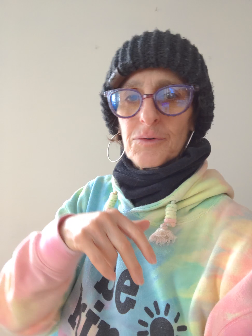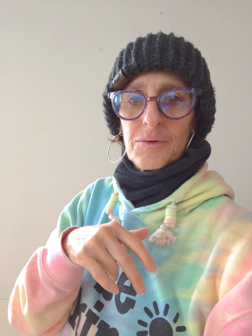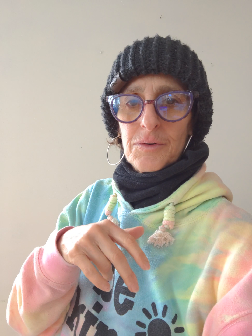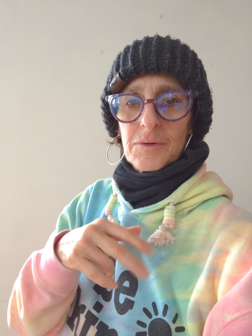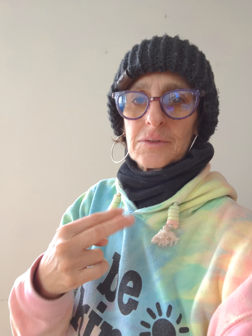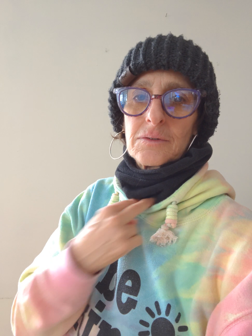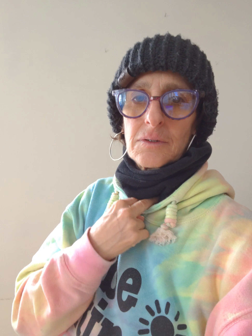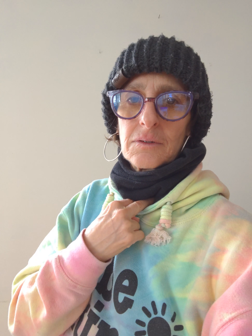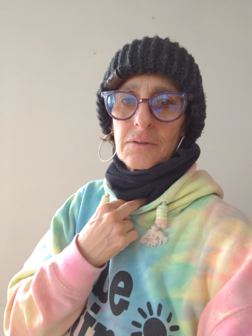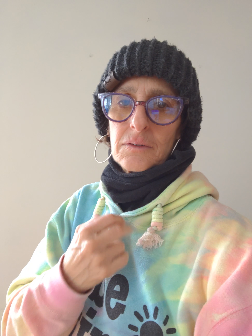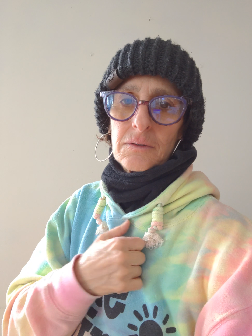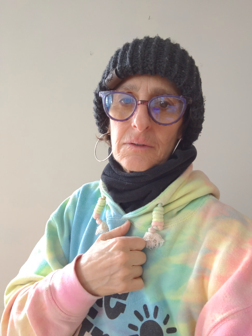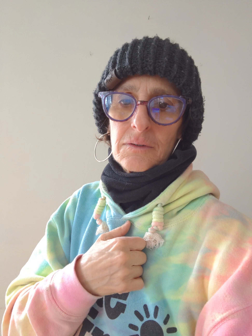stuck